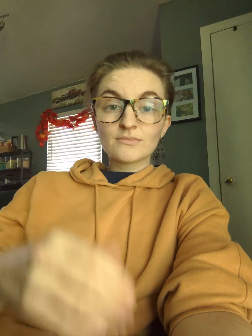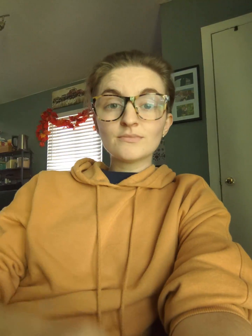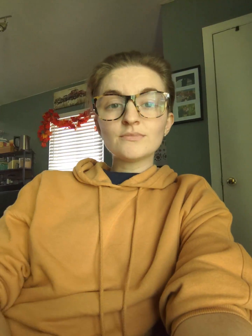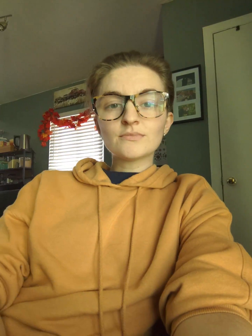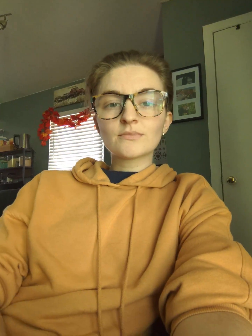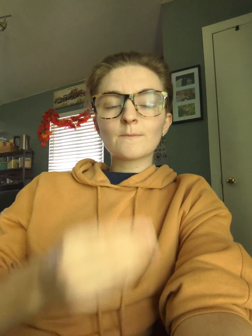buy